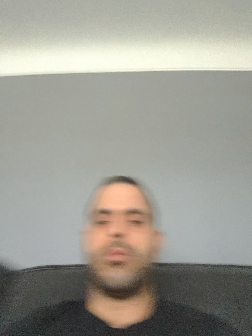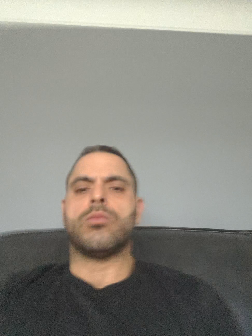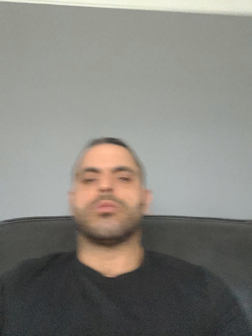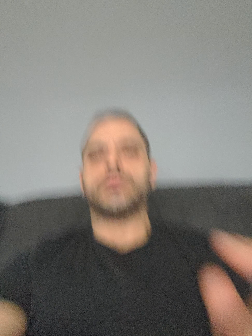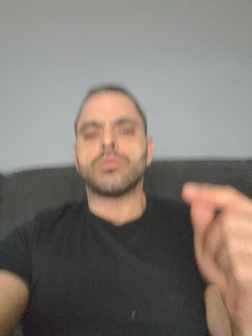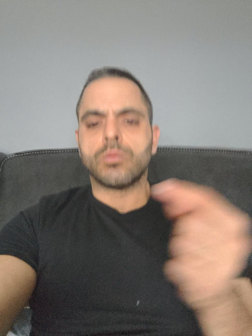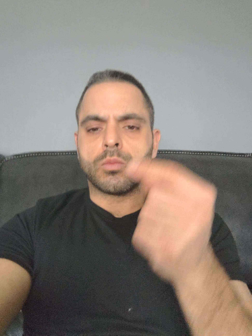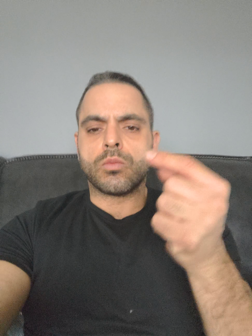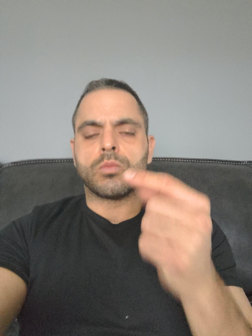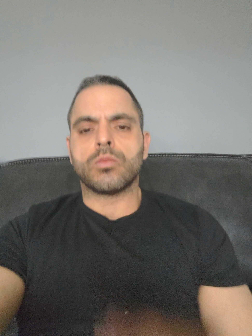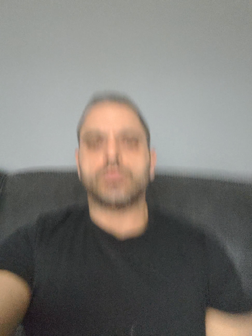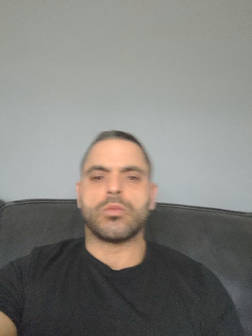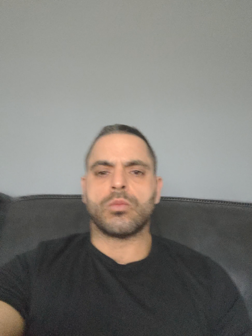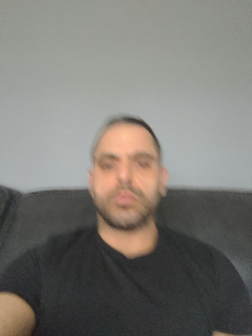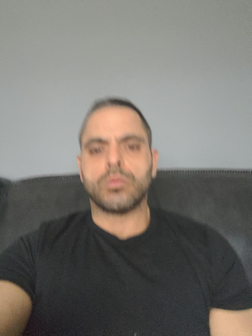owie